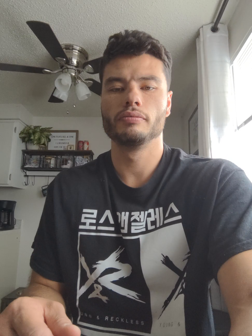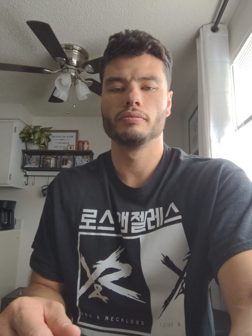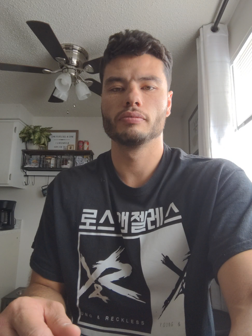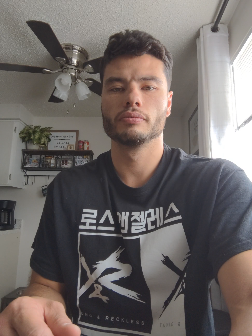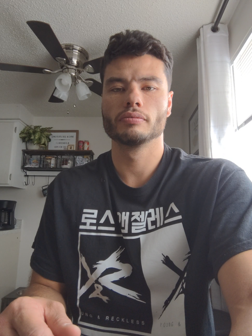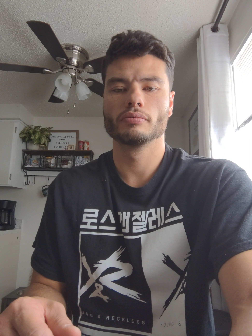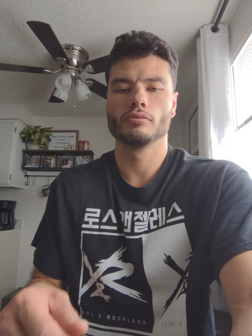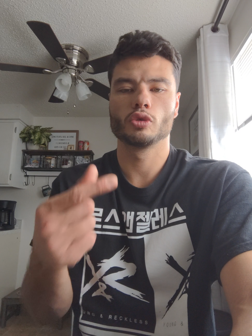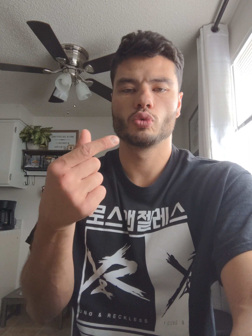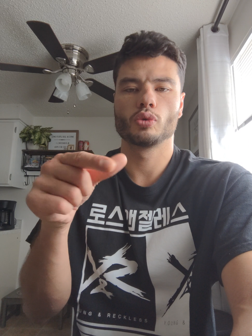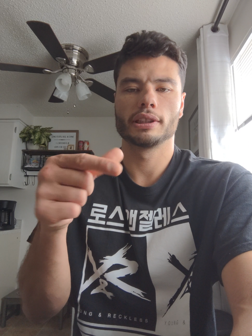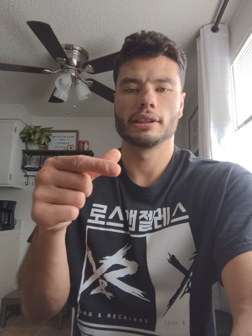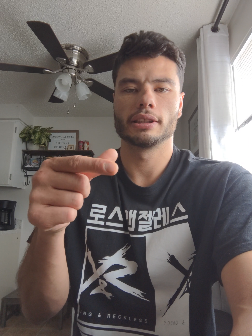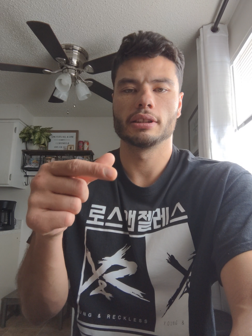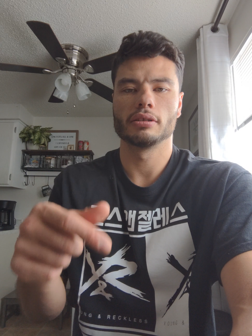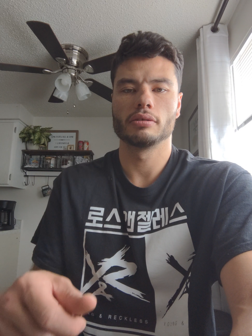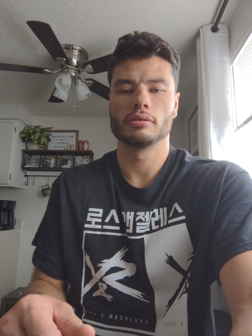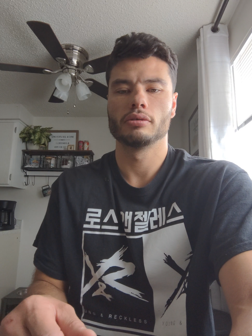green